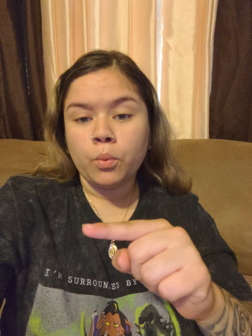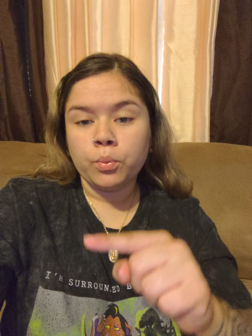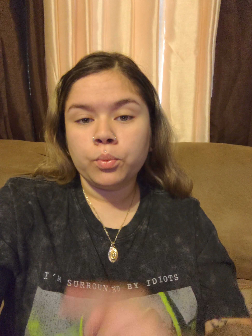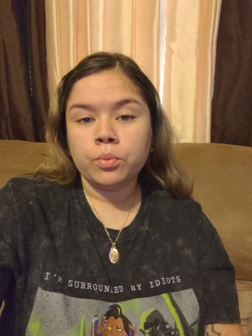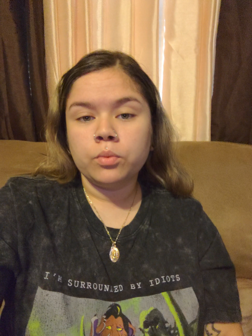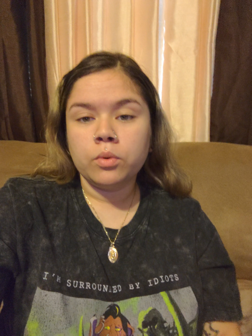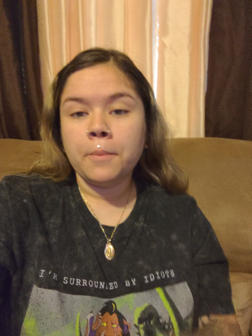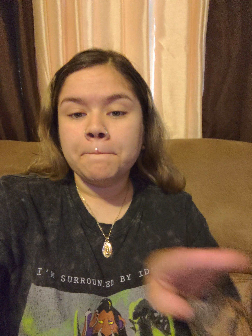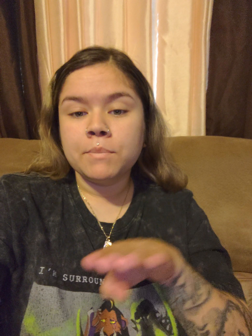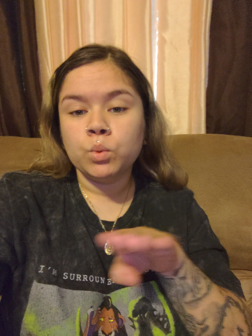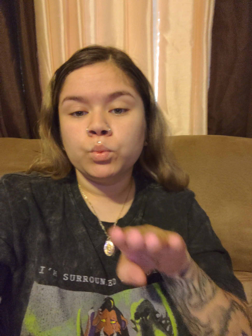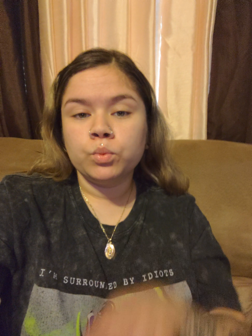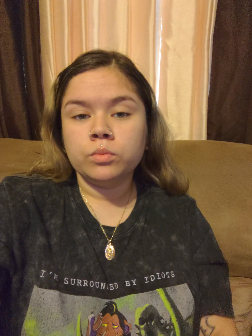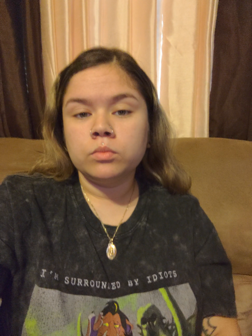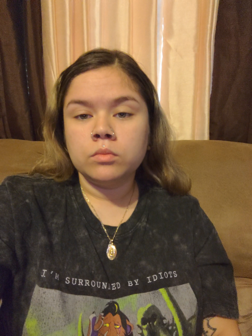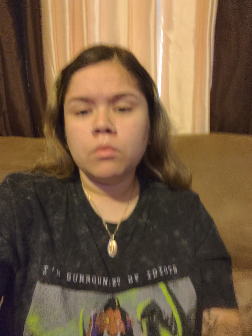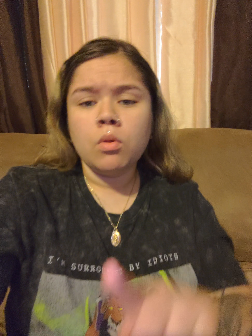boots